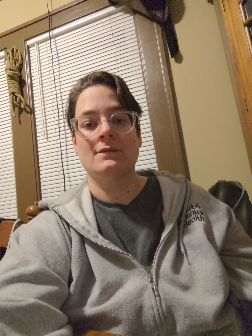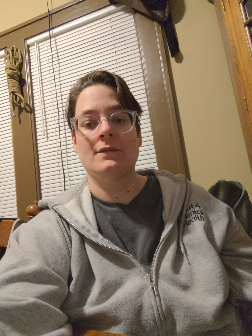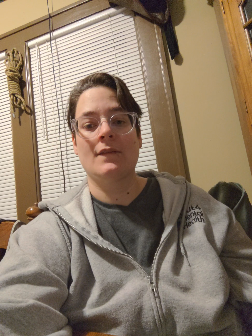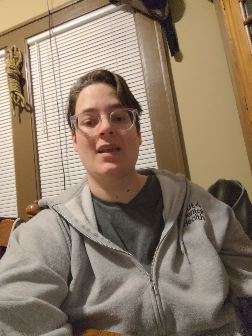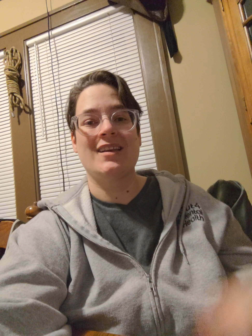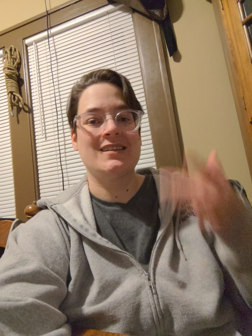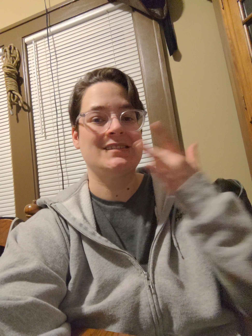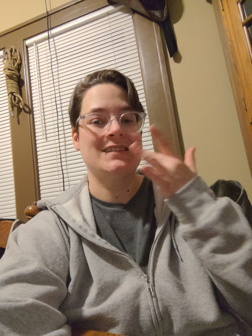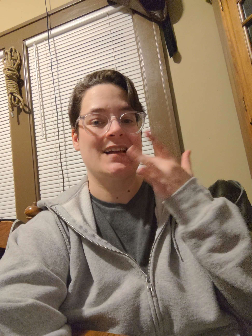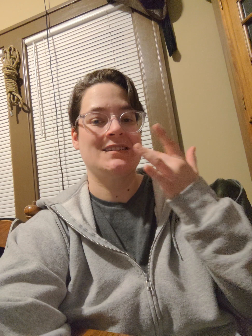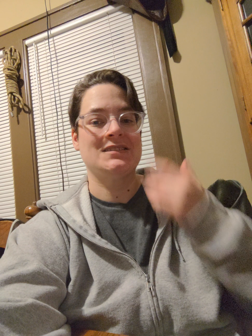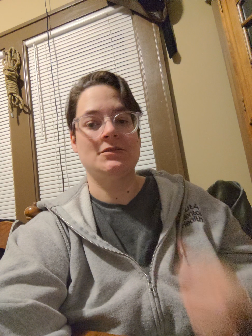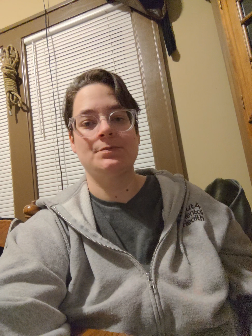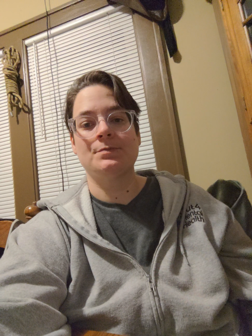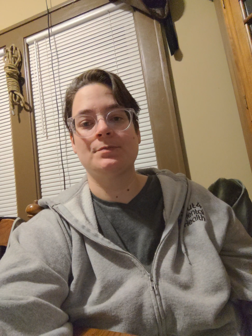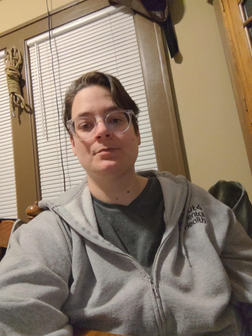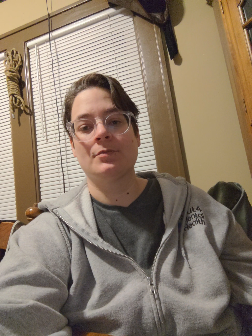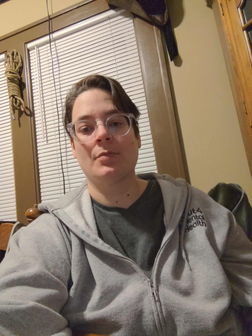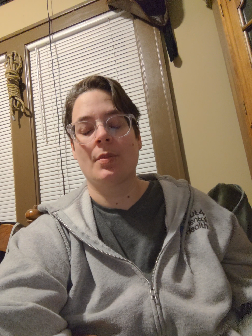taste